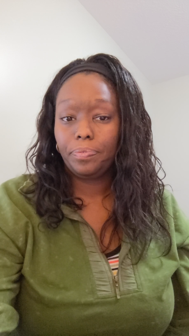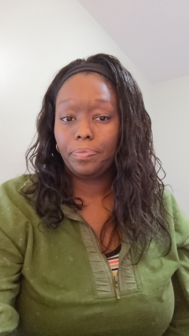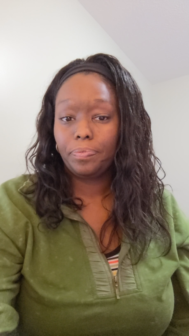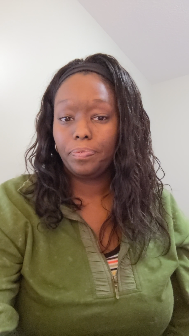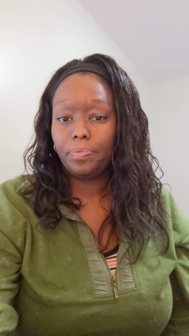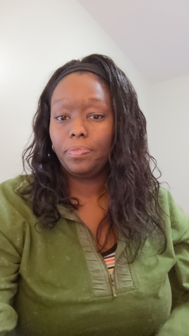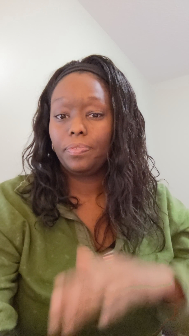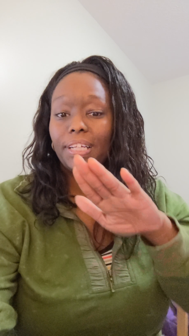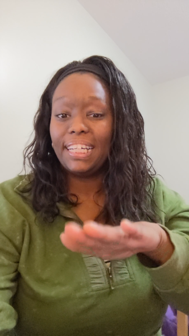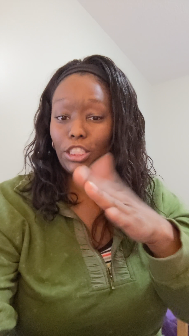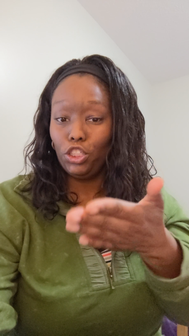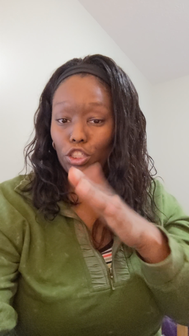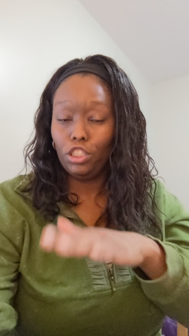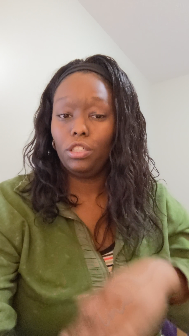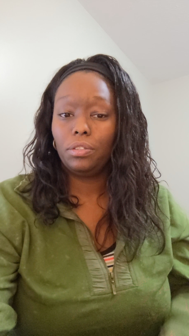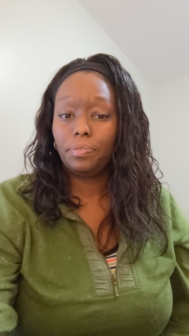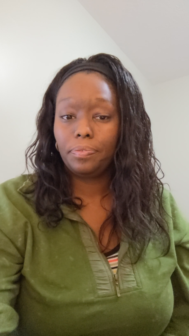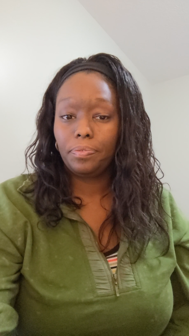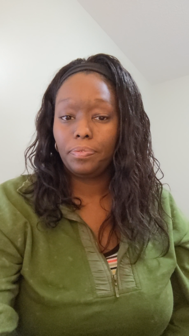kitchen